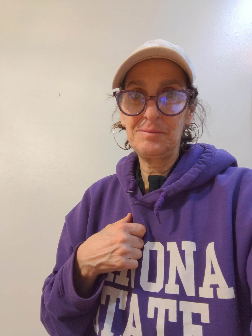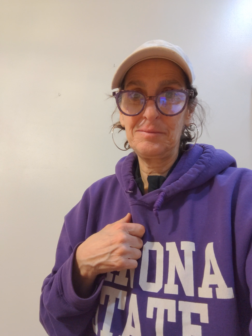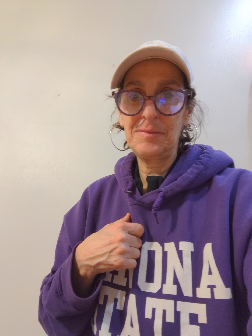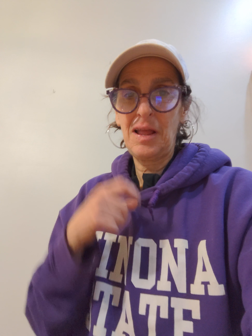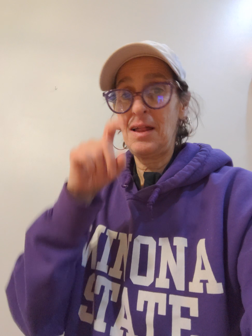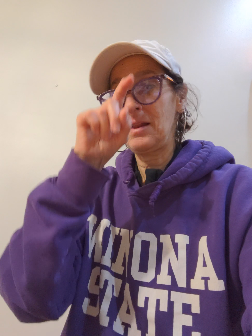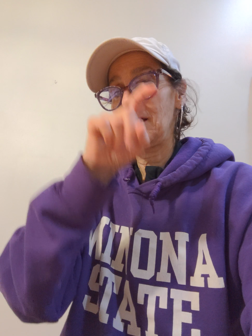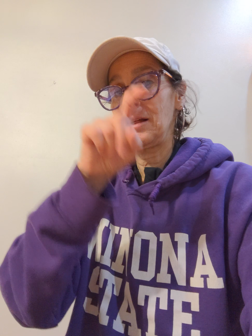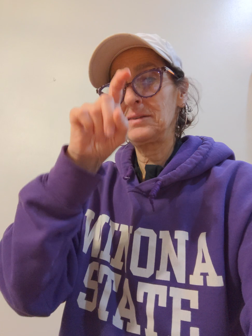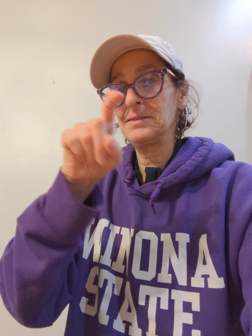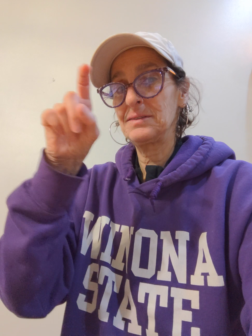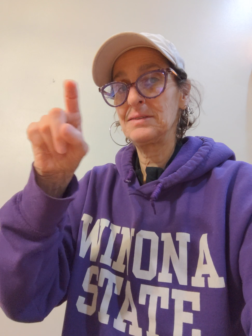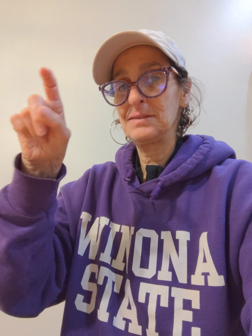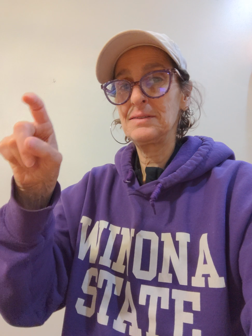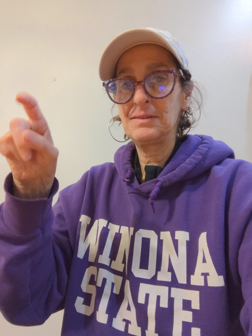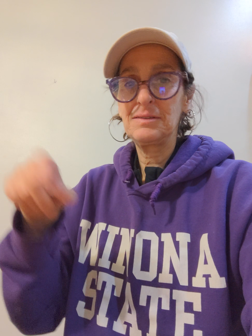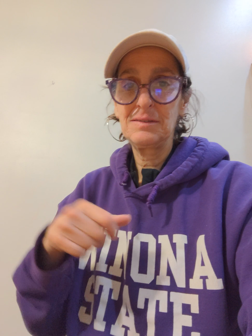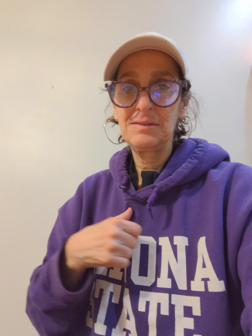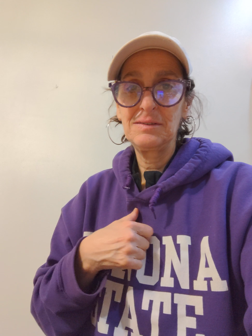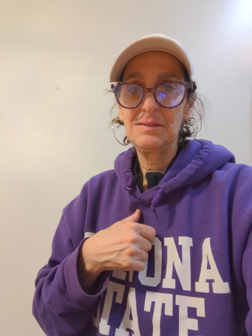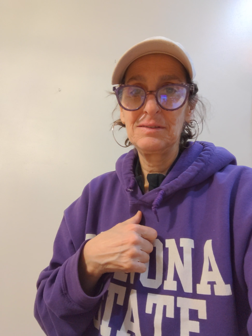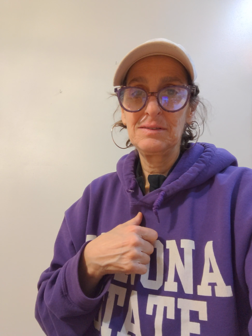closet